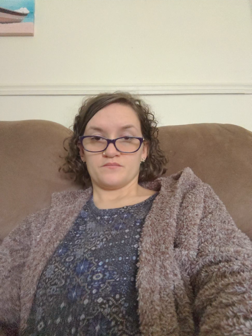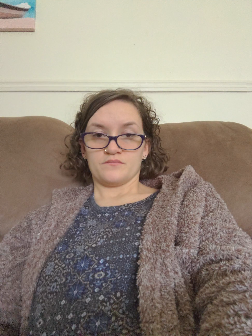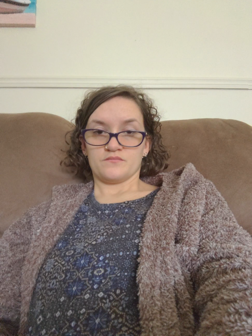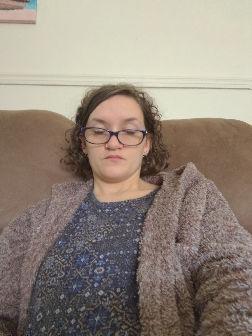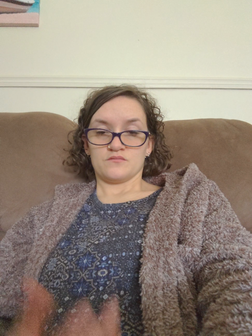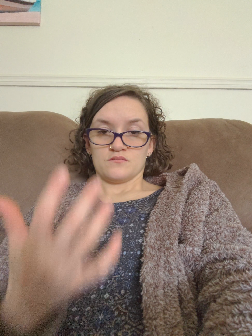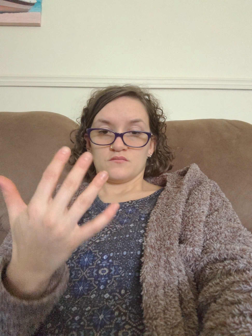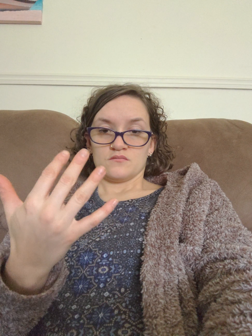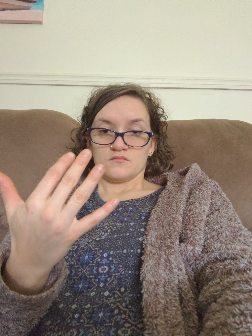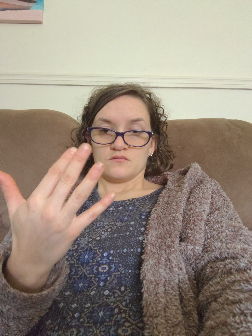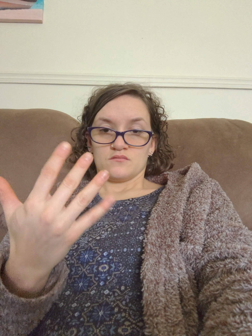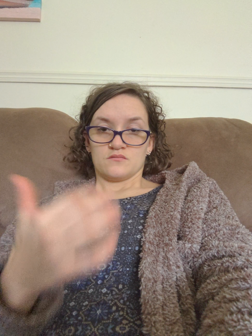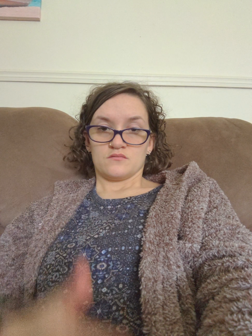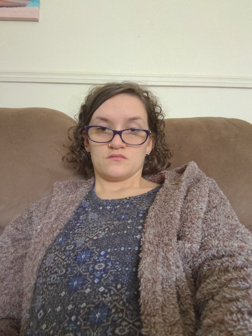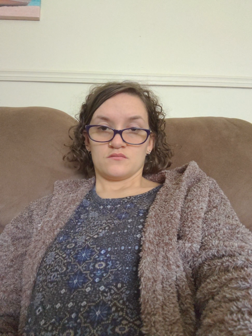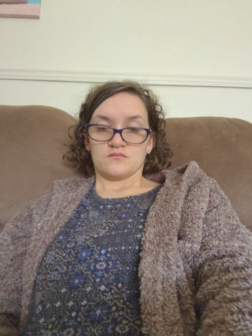wait